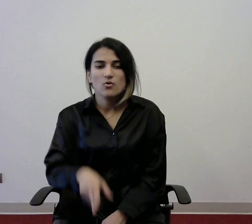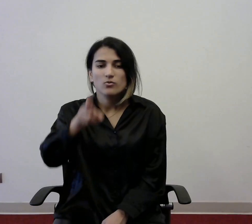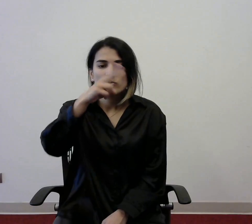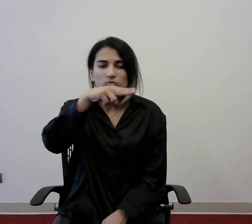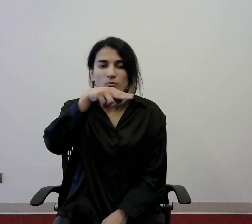D